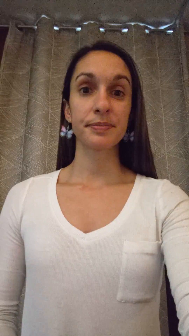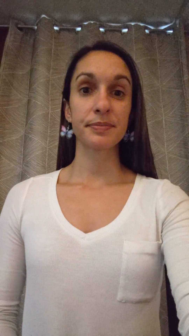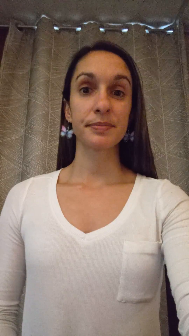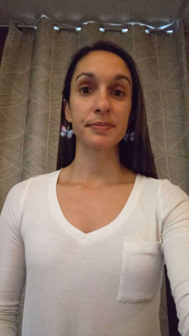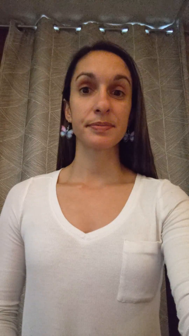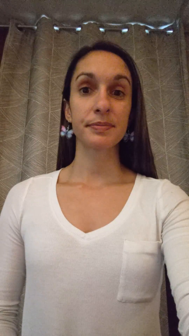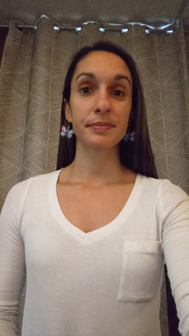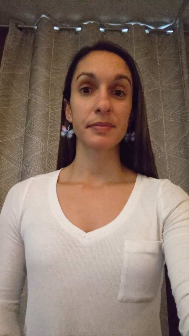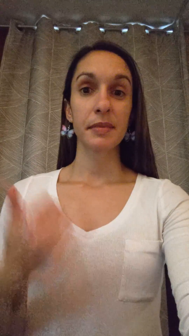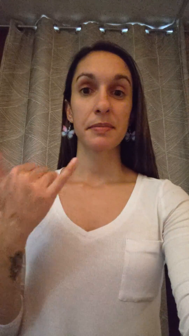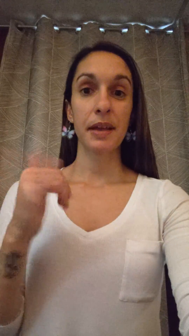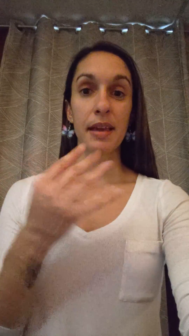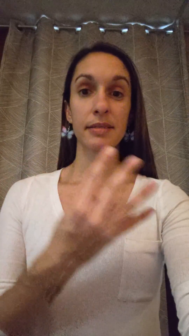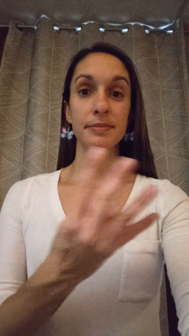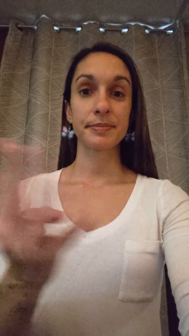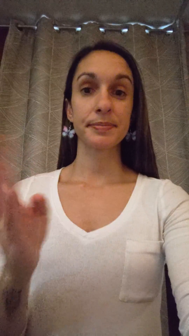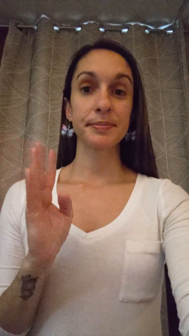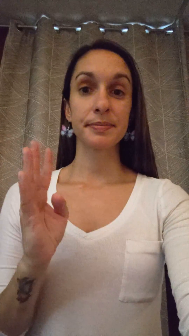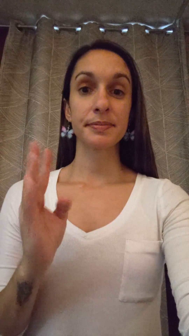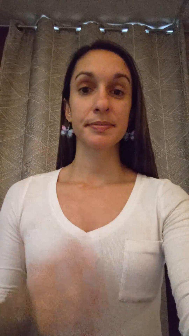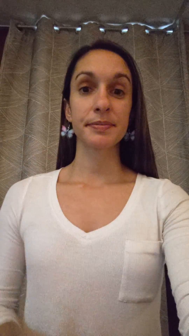playpen